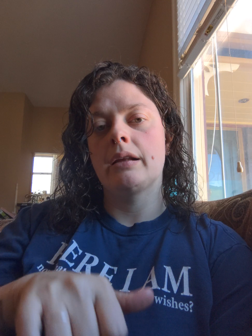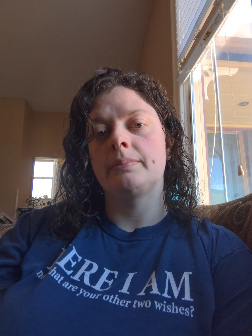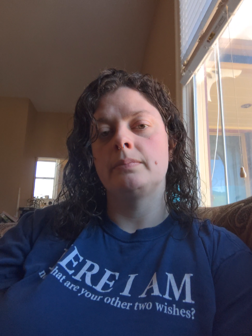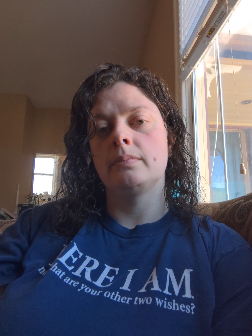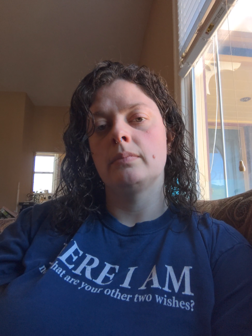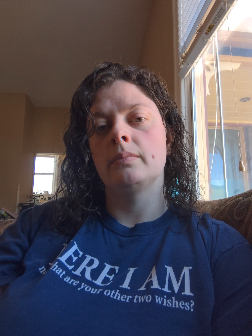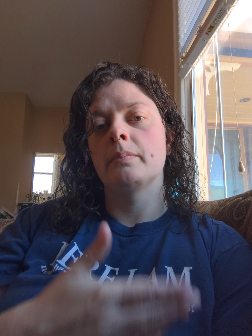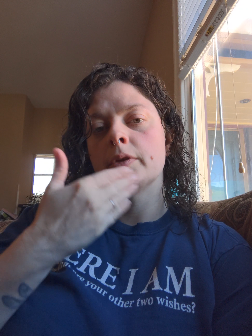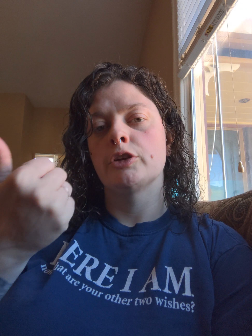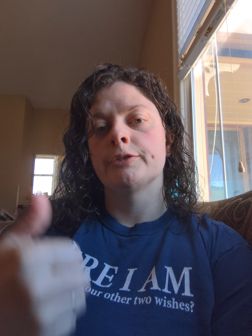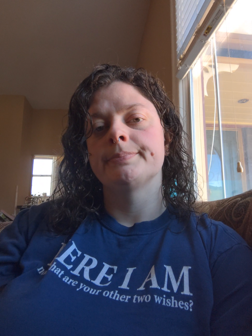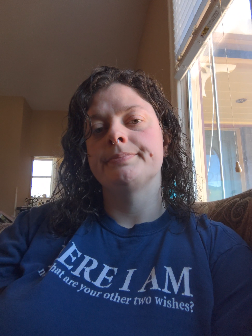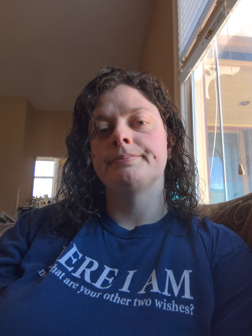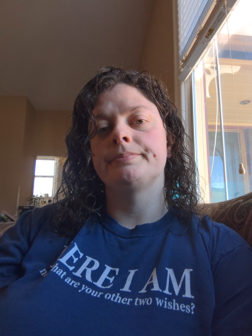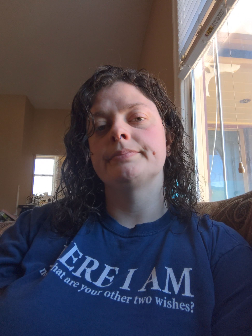better